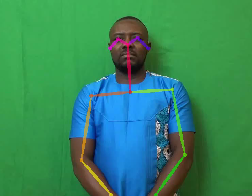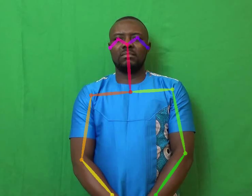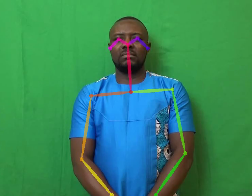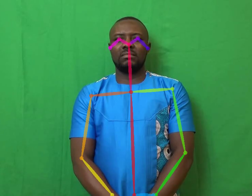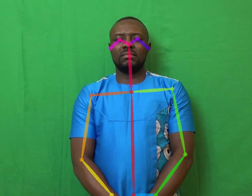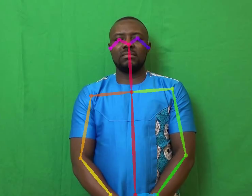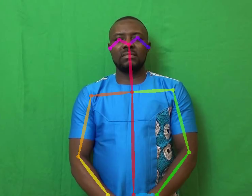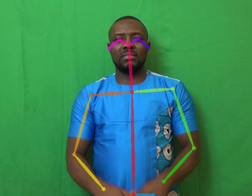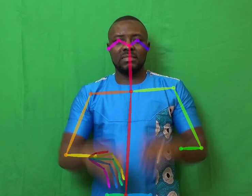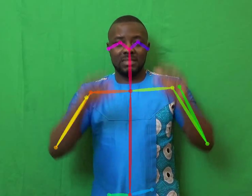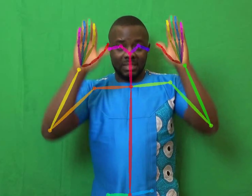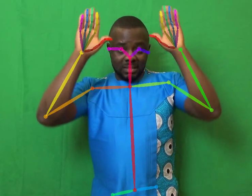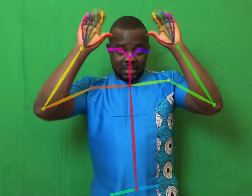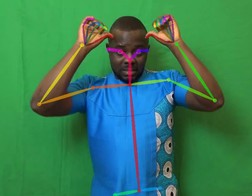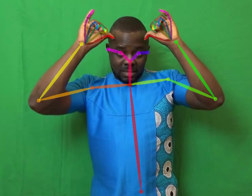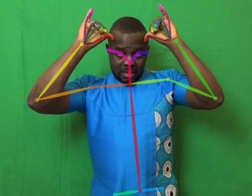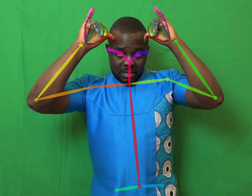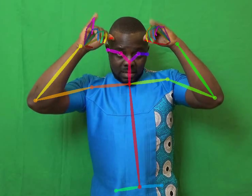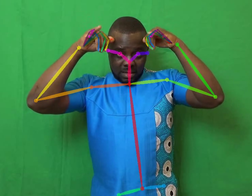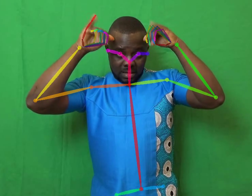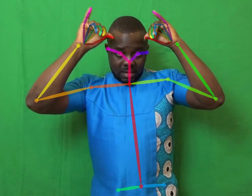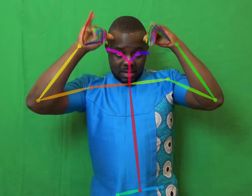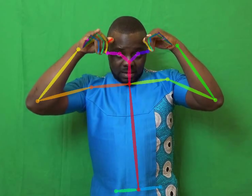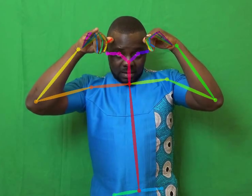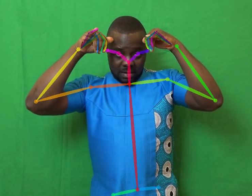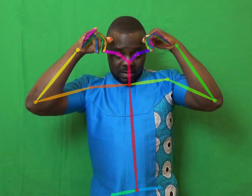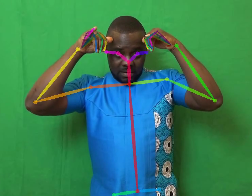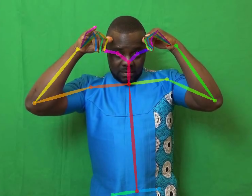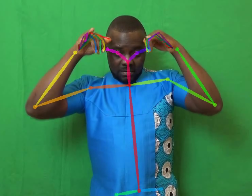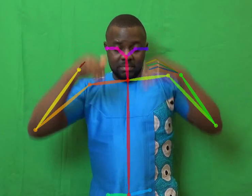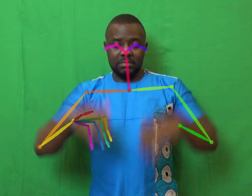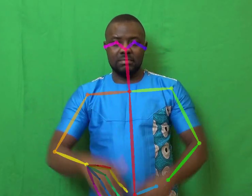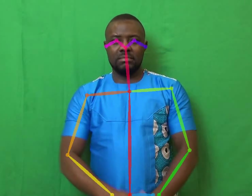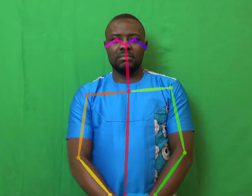cow